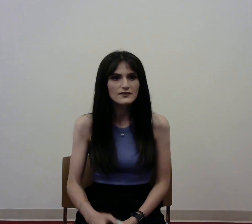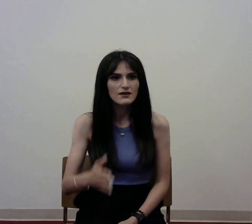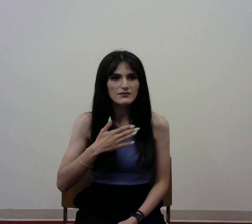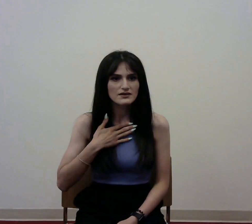mən